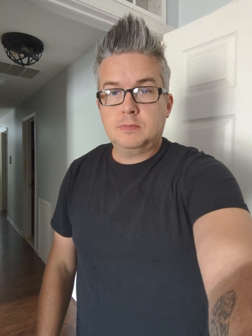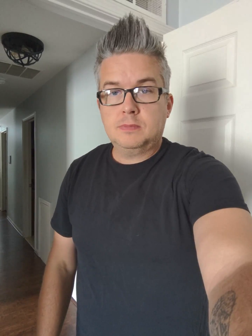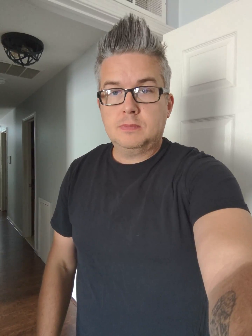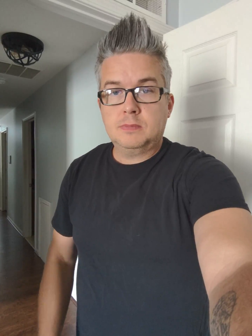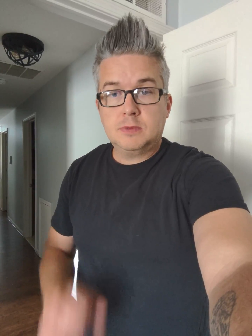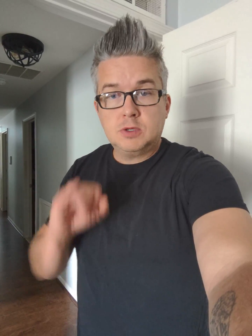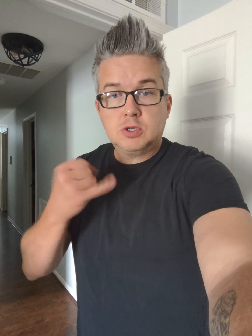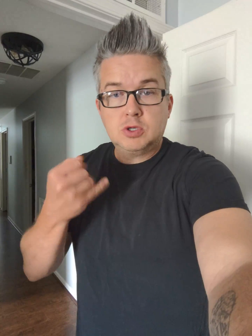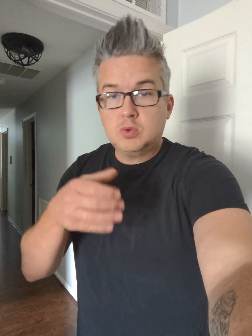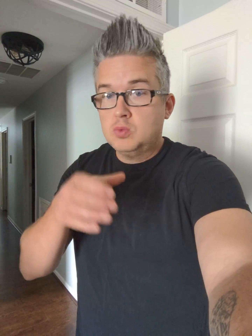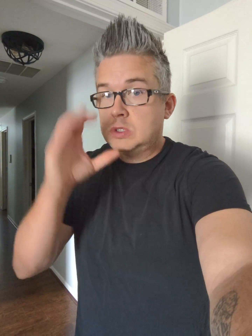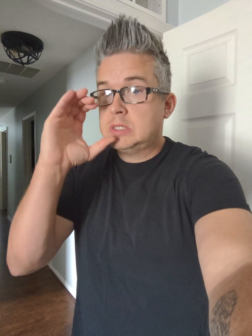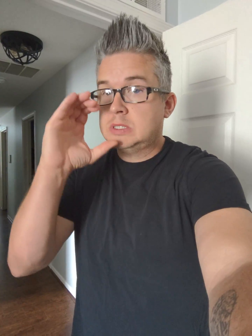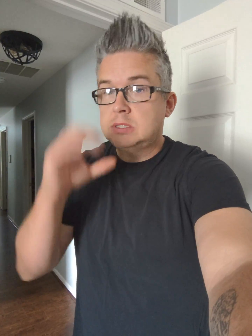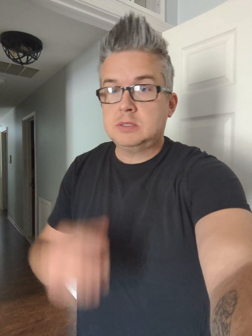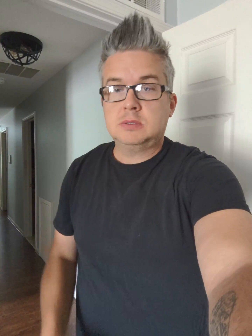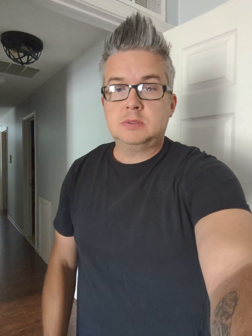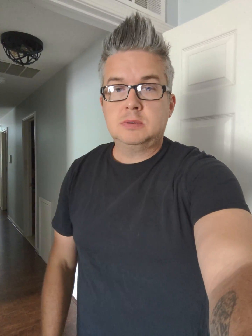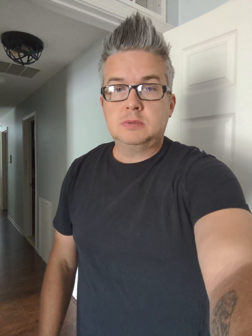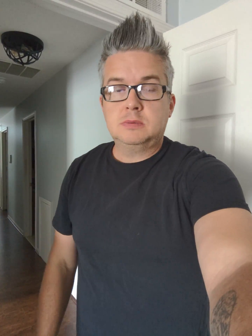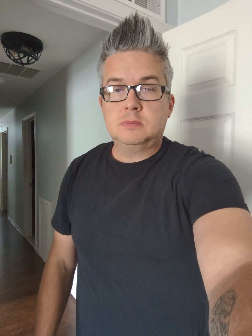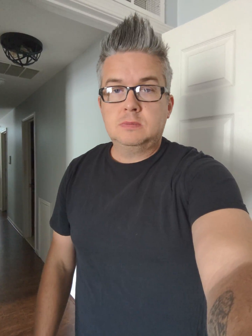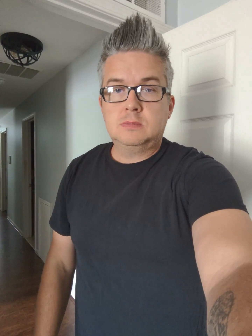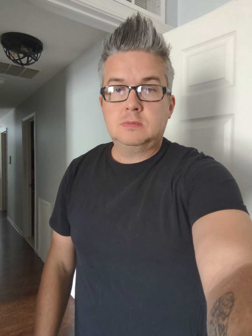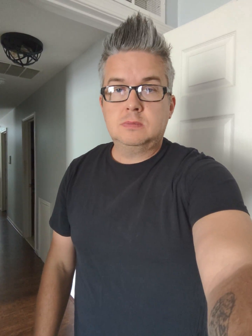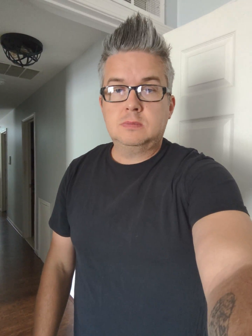juice